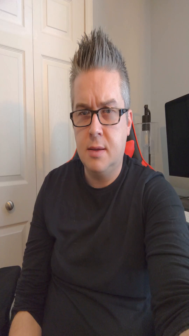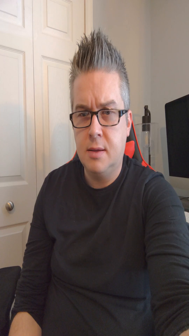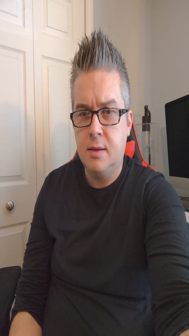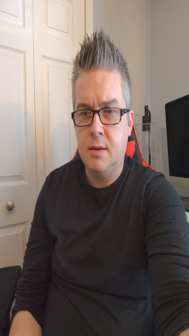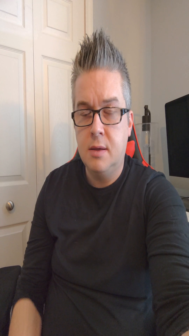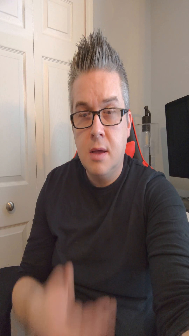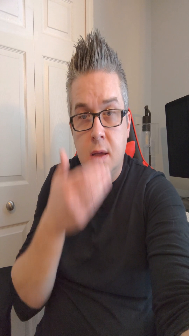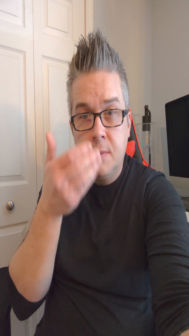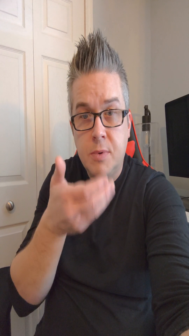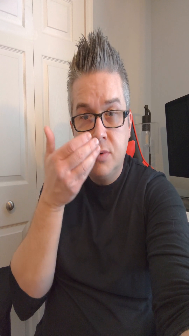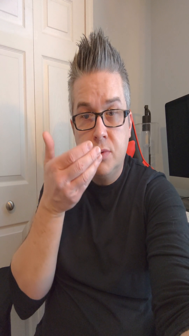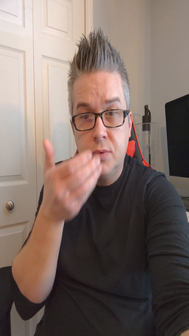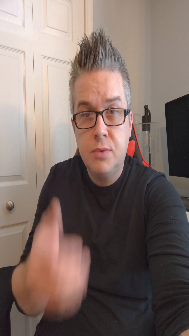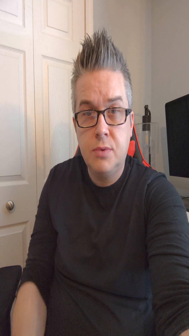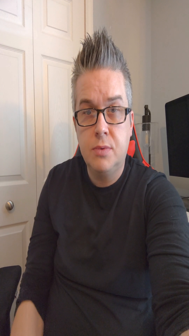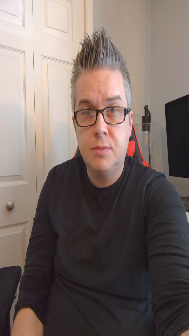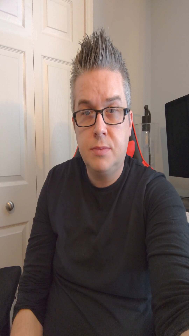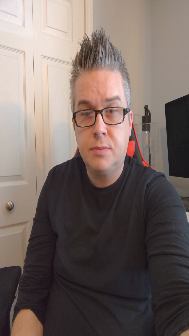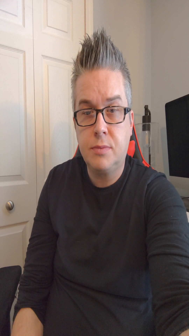cereal